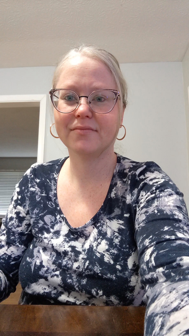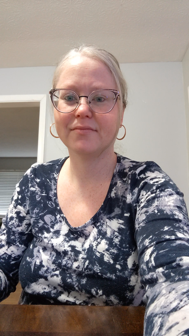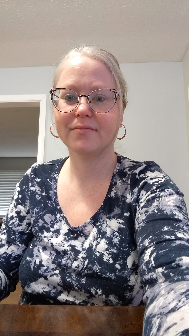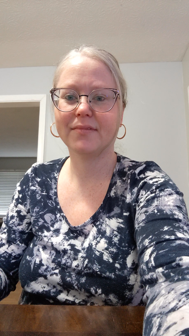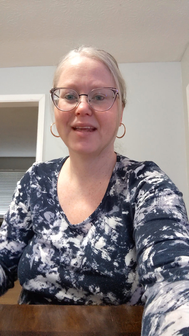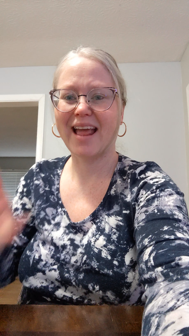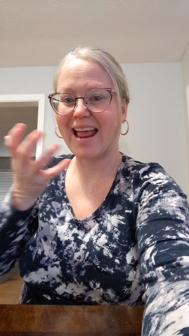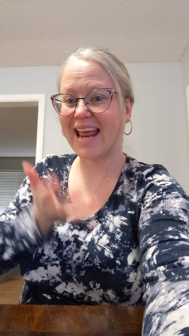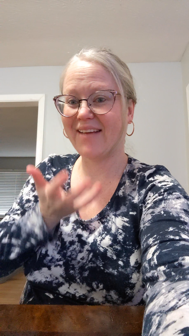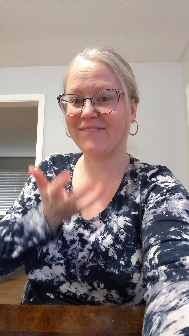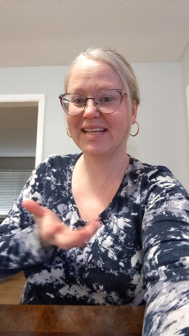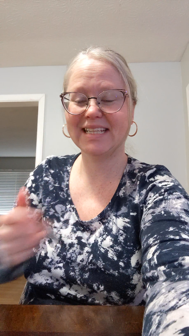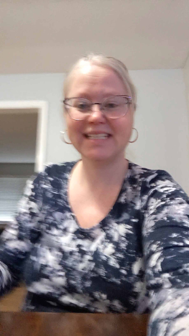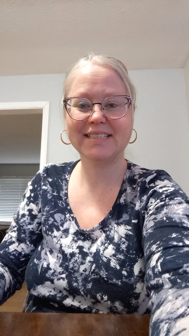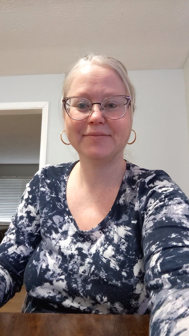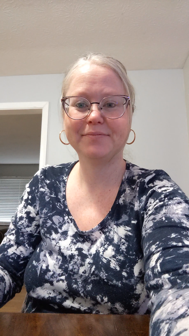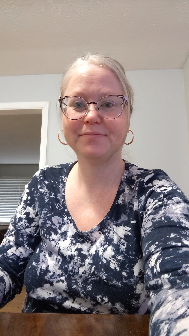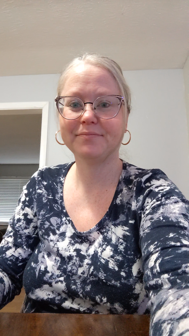heavy